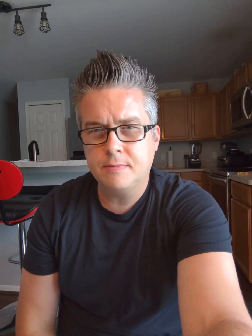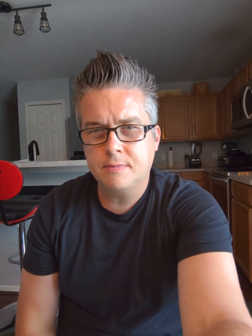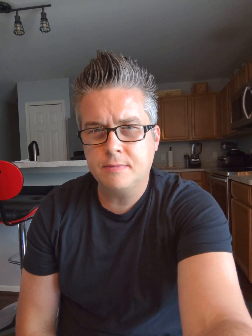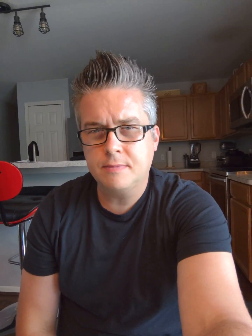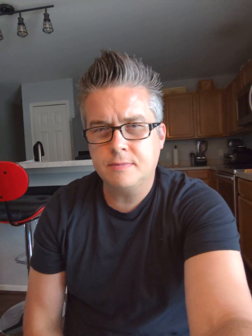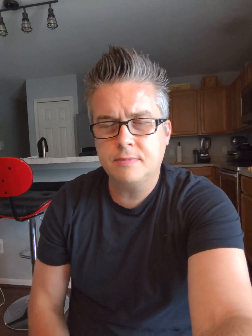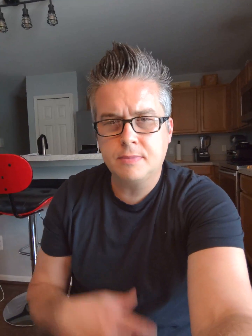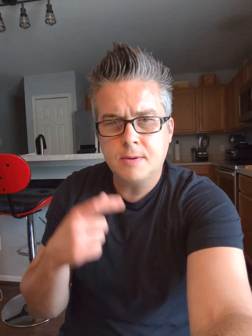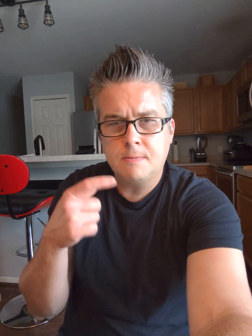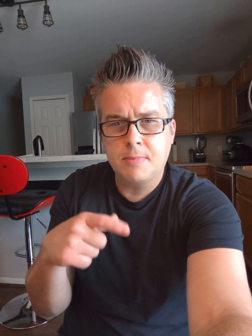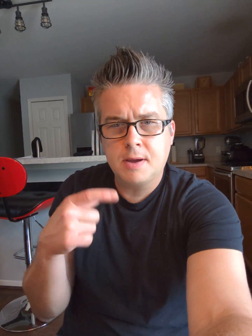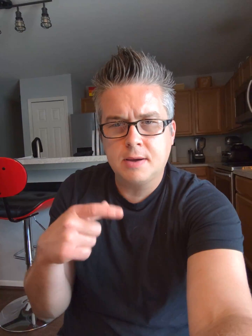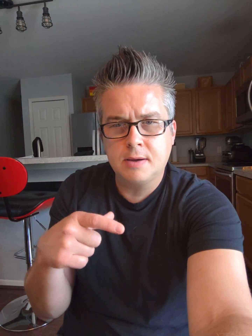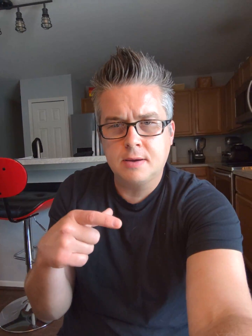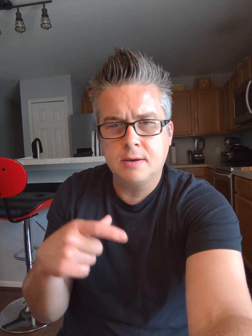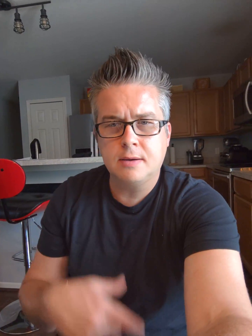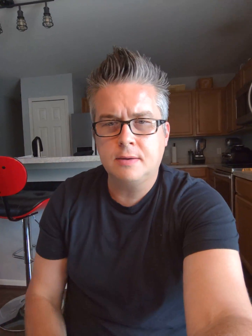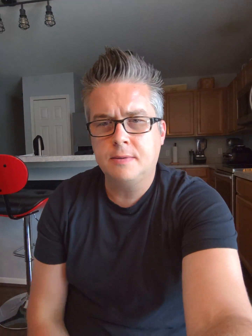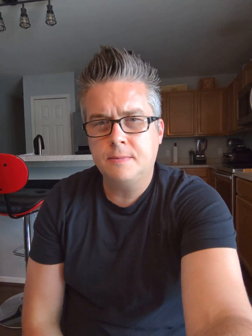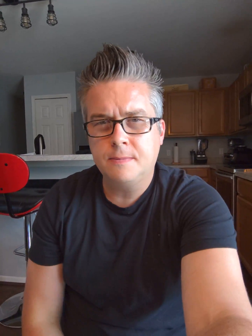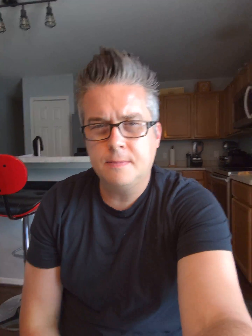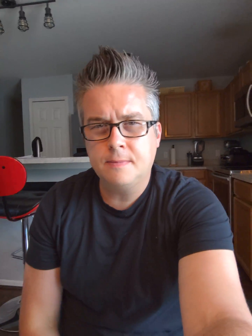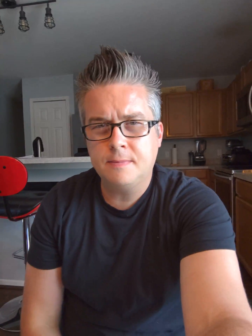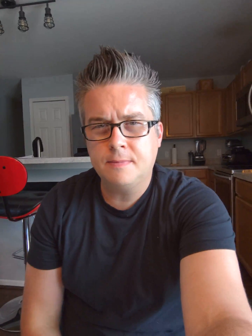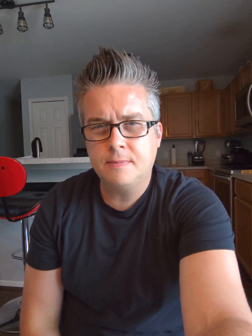plate